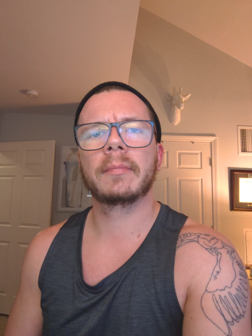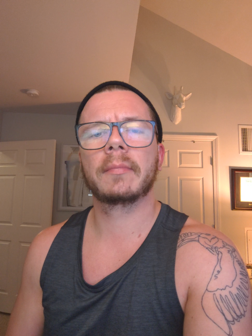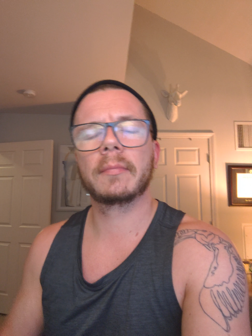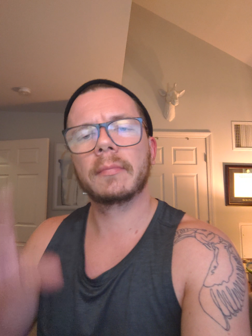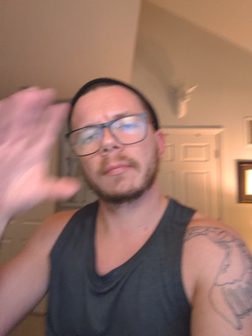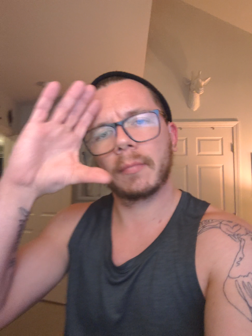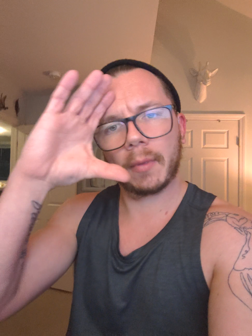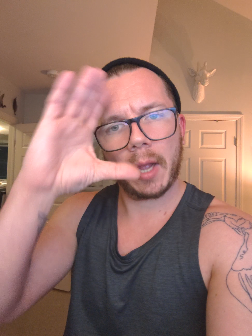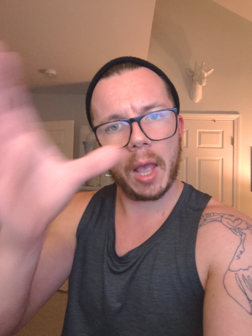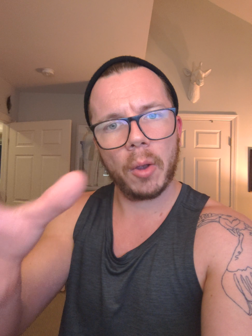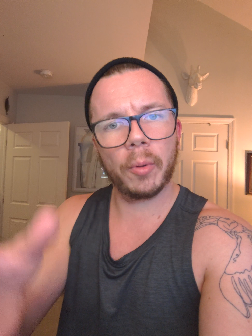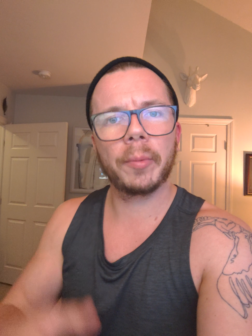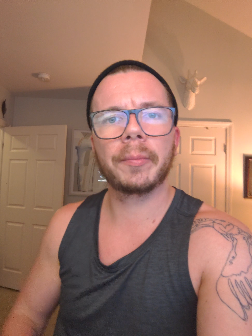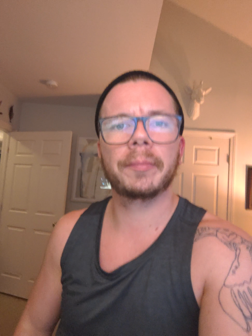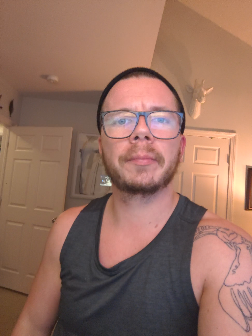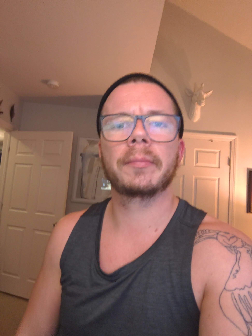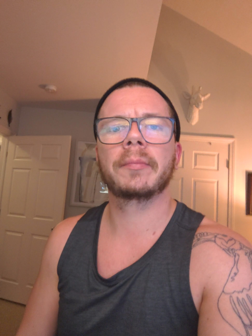hello